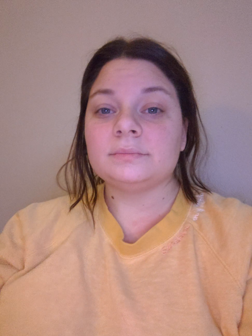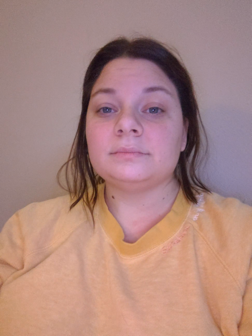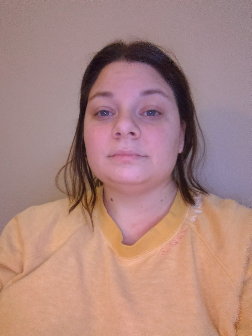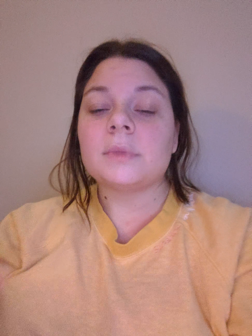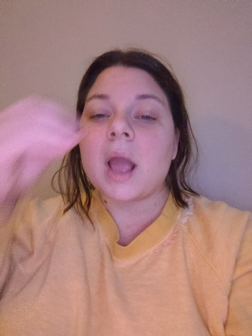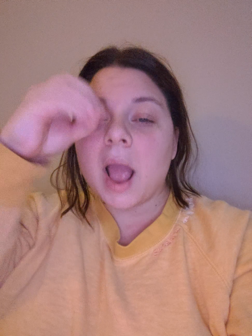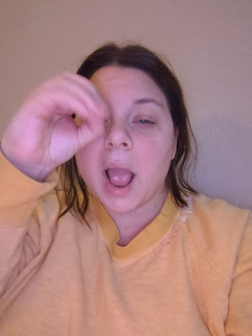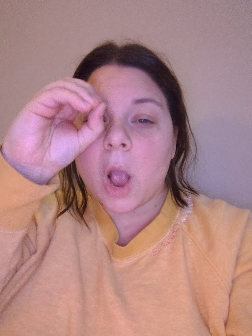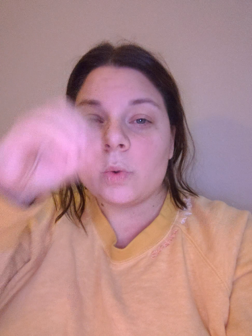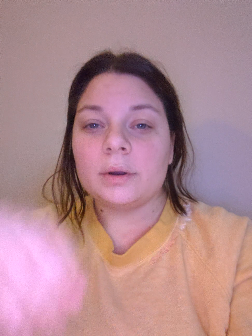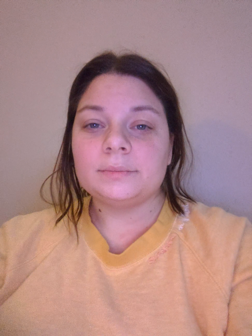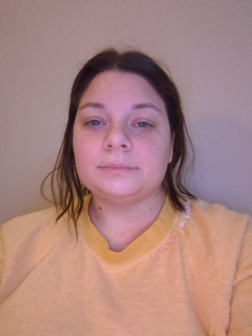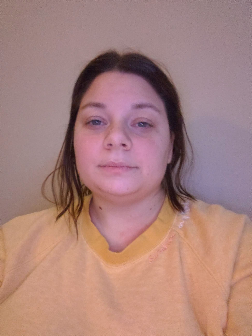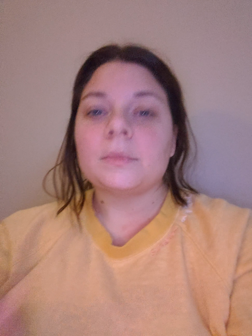owl